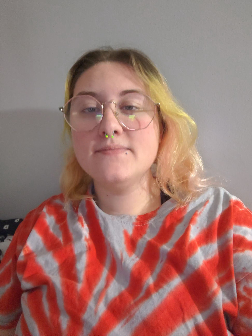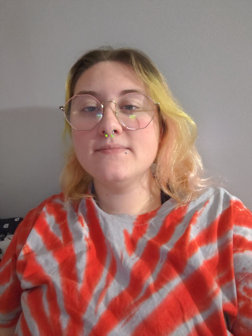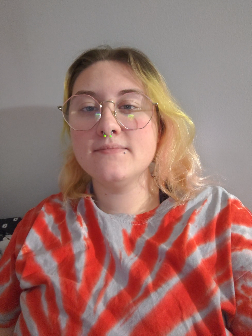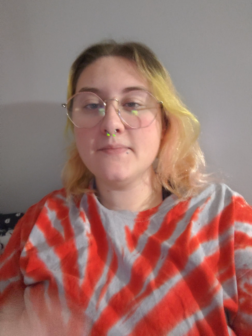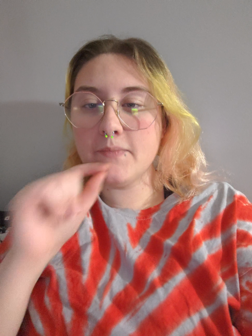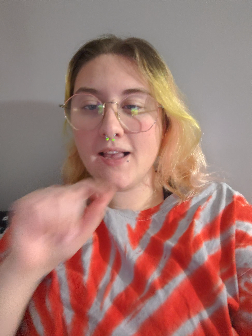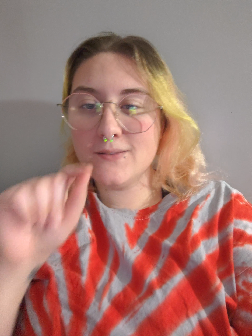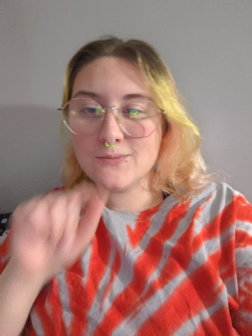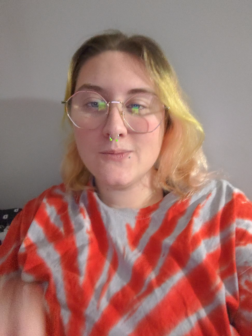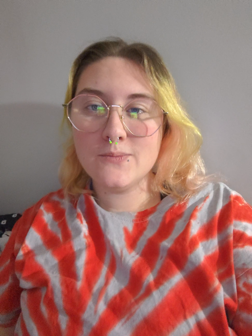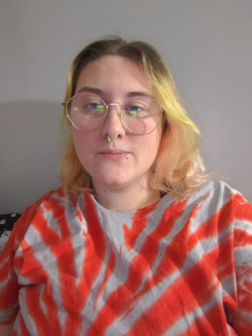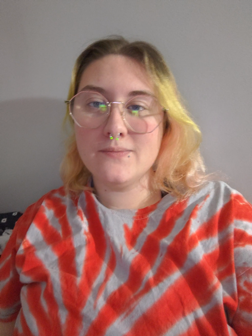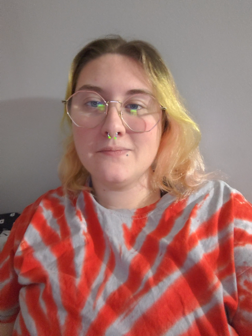pencil